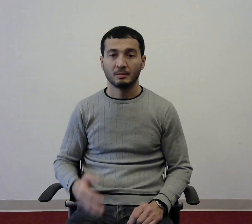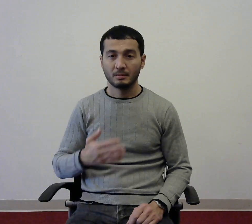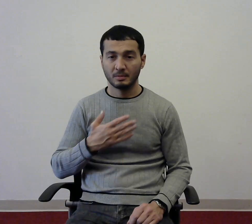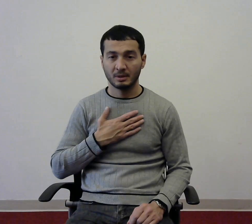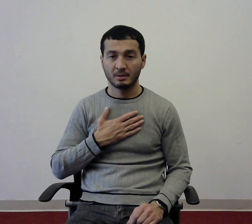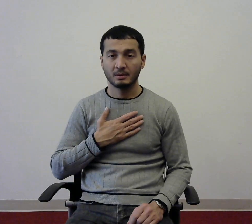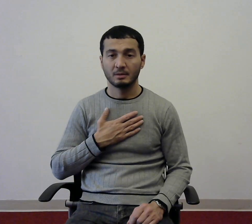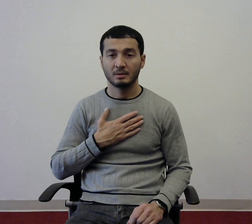mən